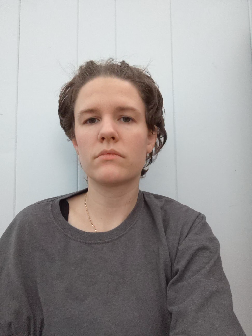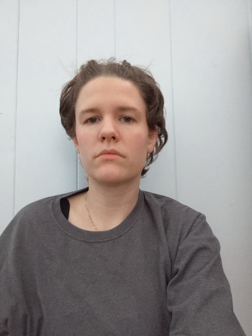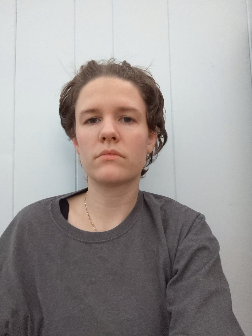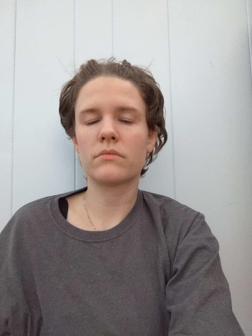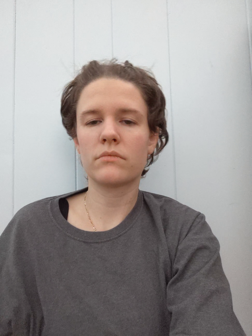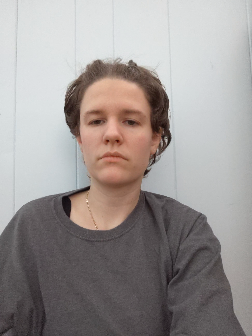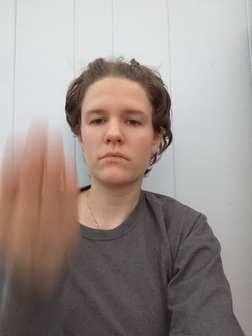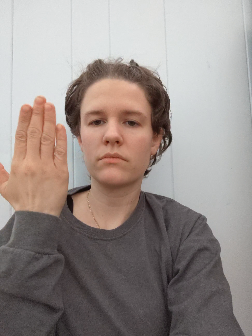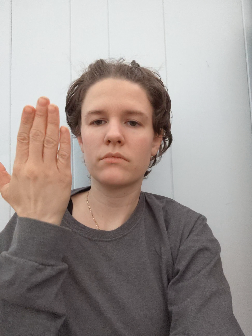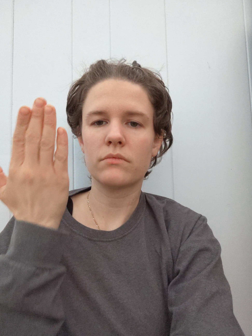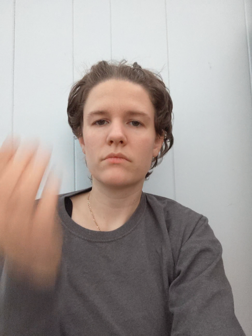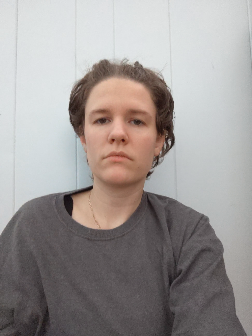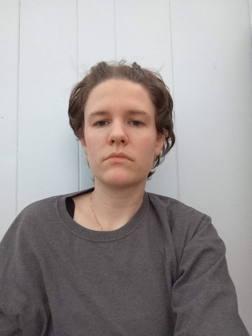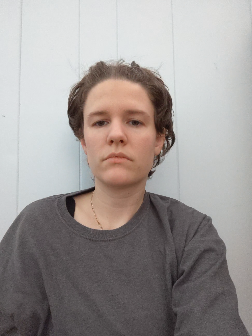morning